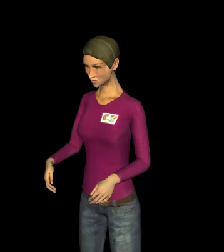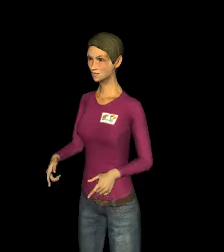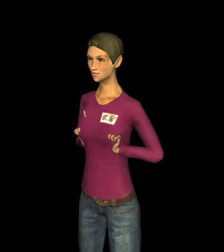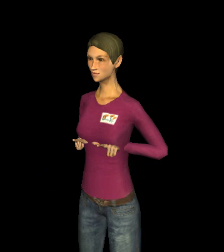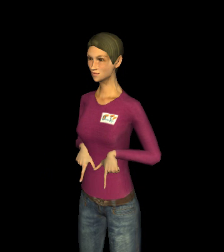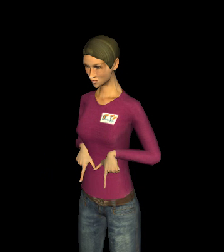مدرسة